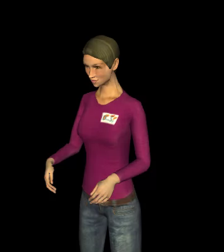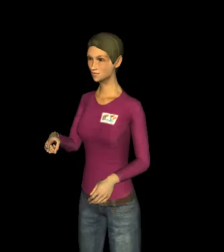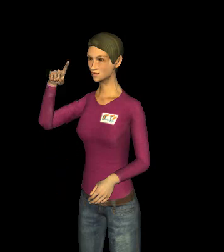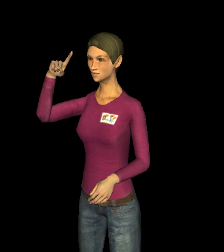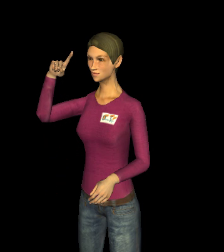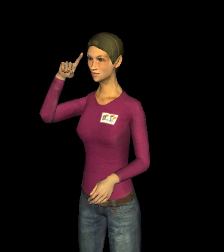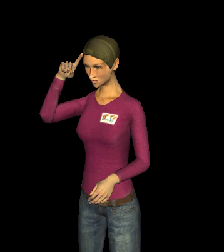لماذا